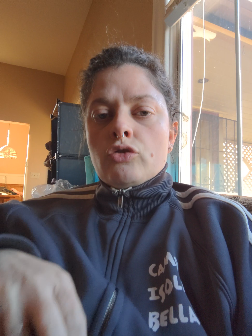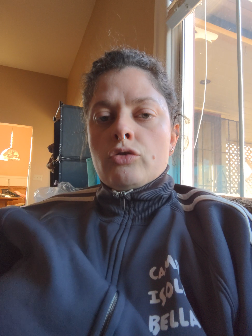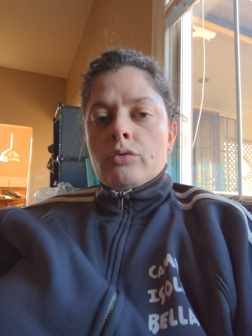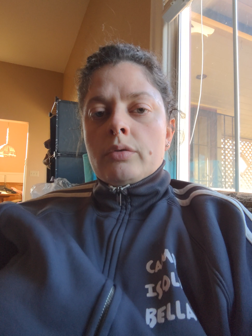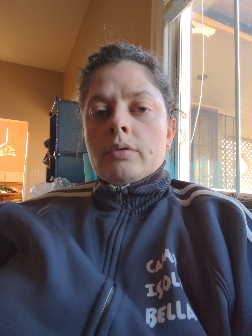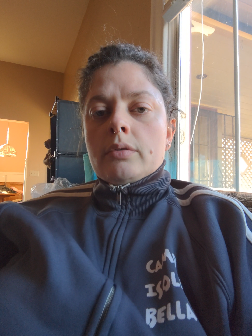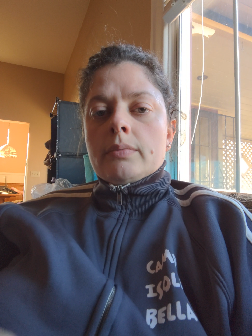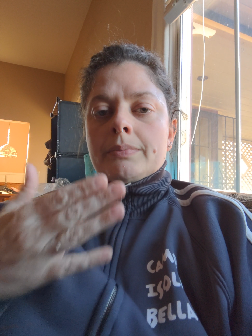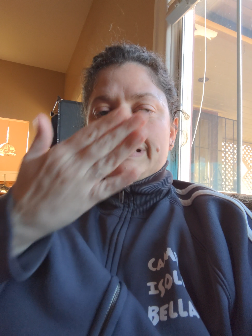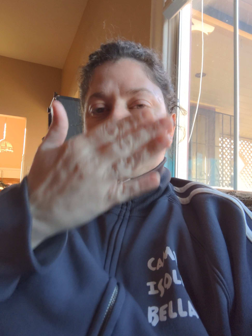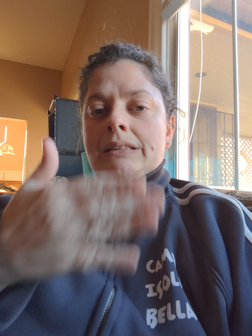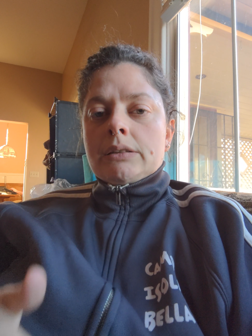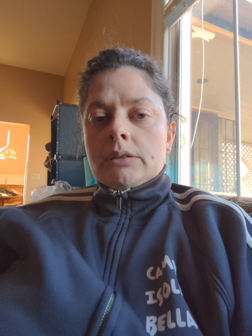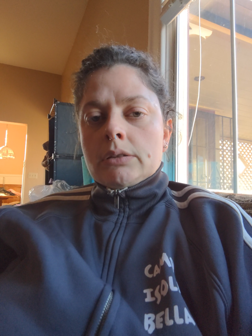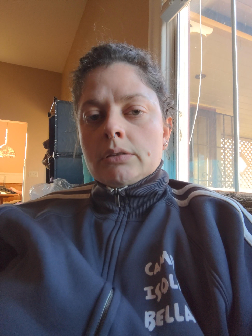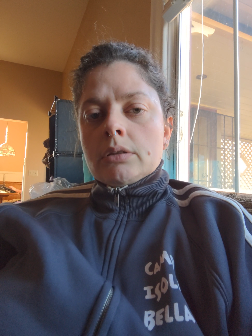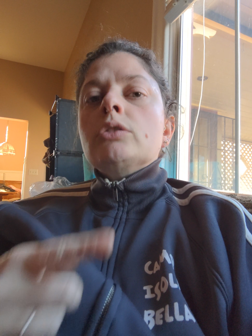mitten